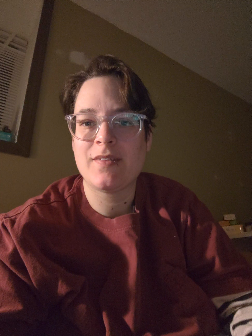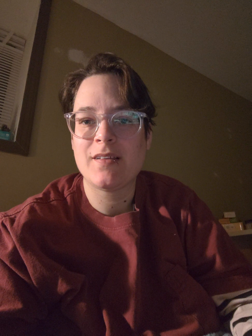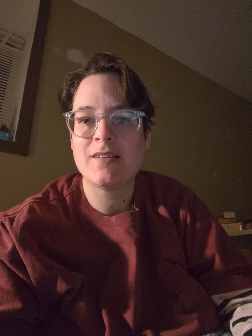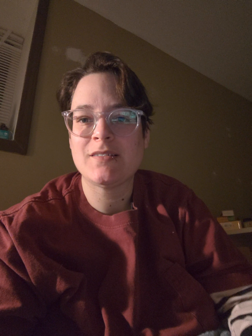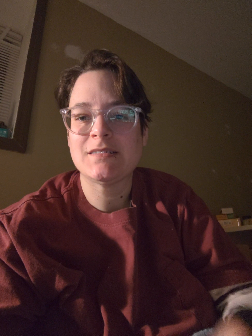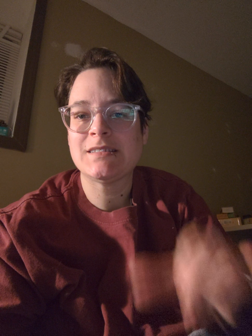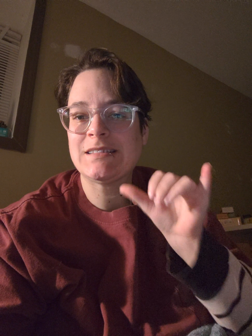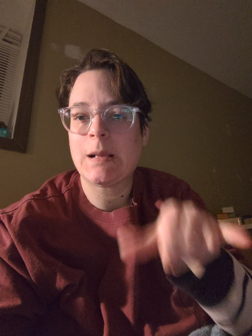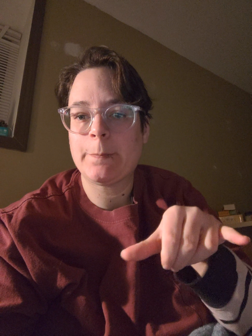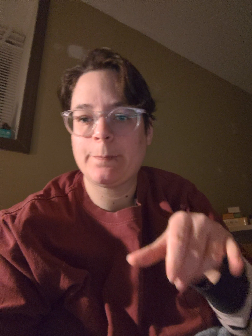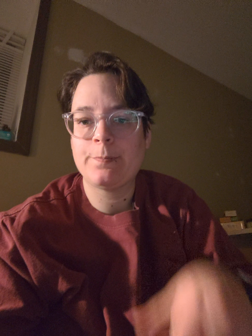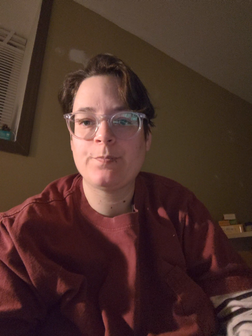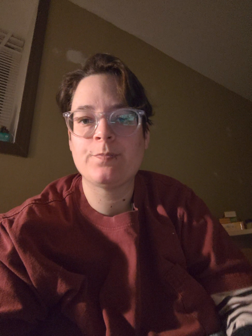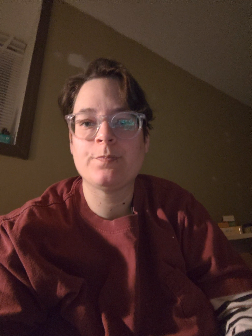same